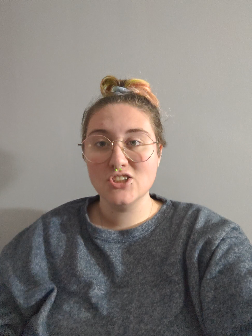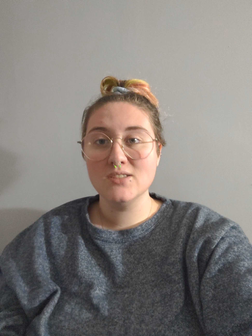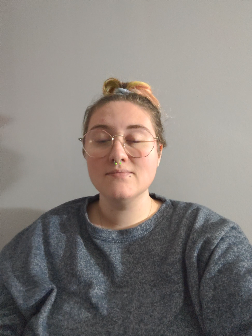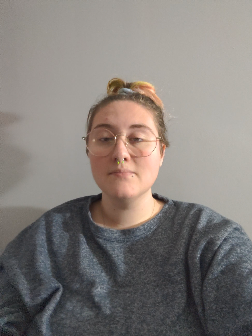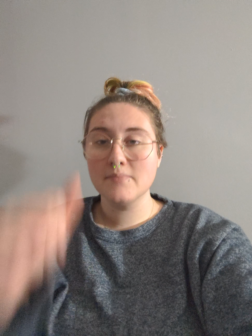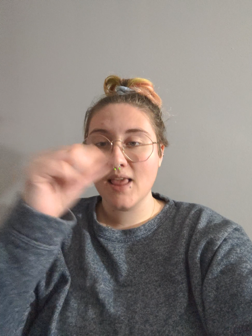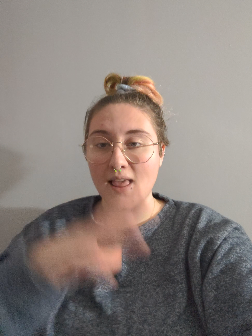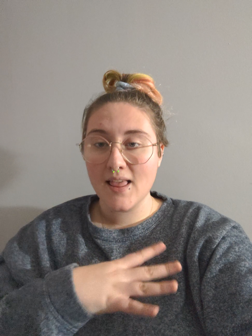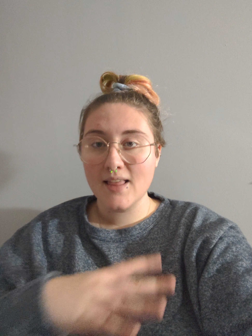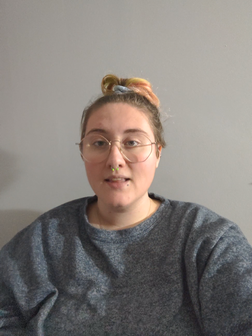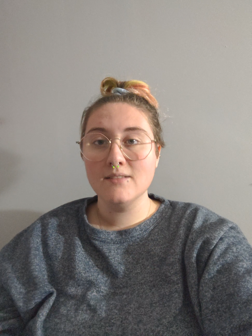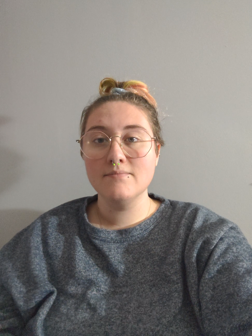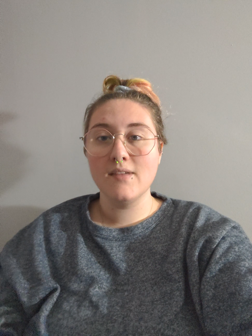man